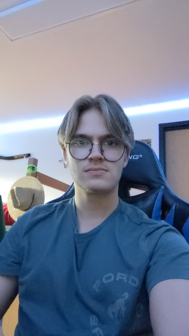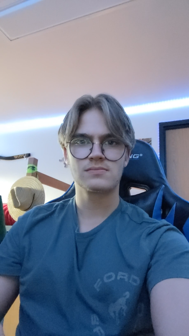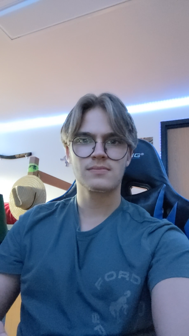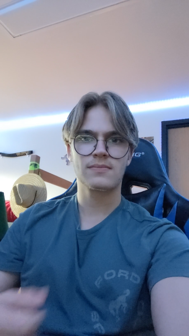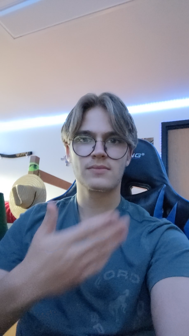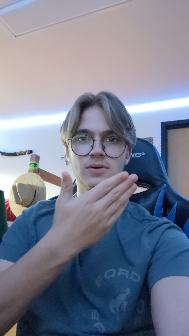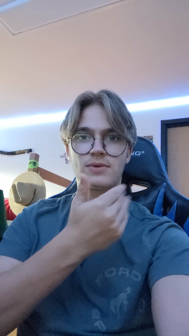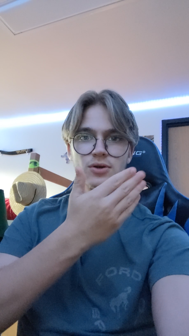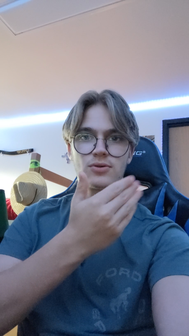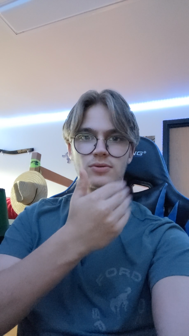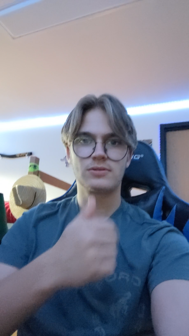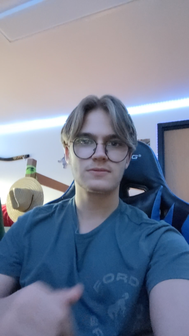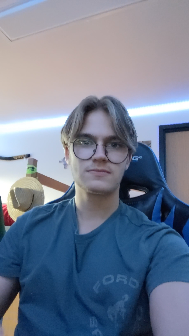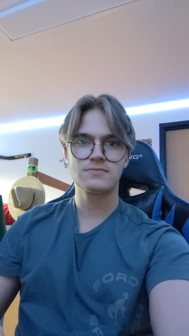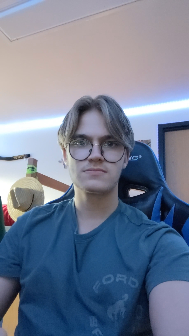butterfly